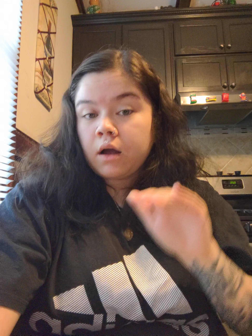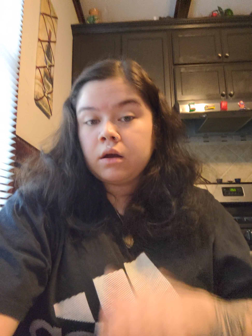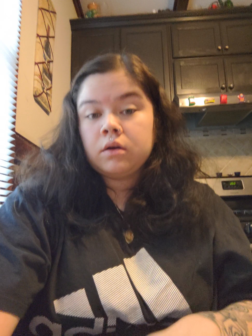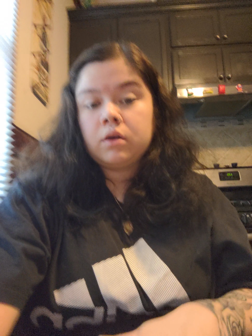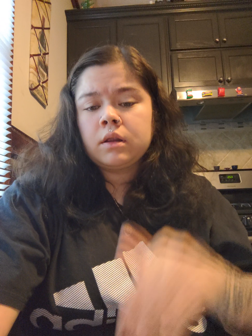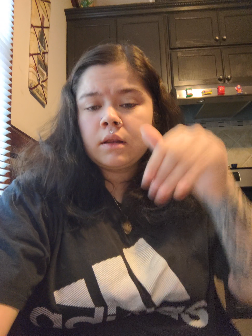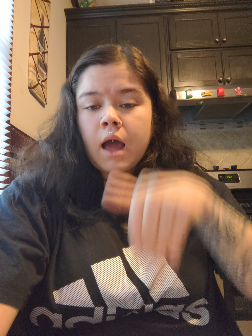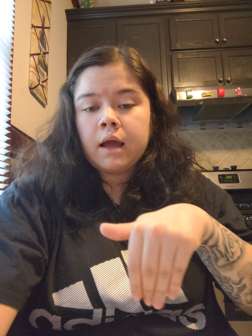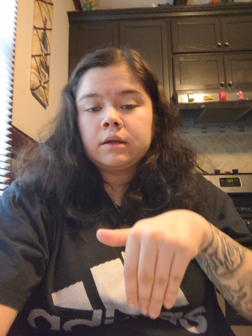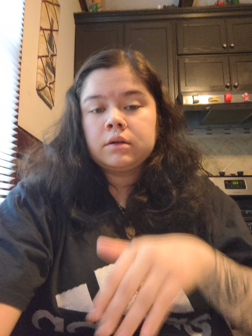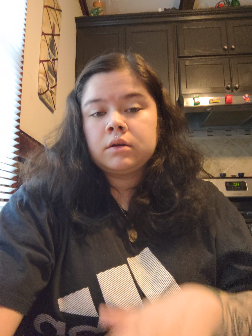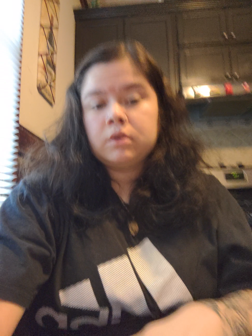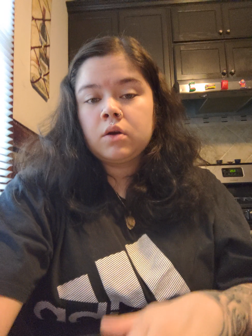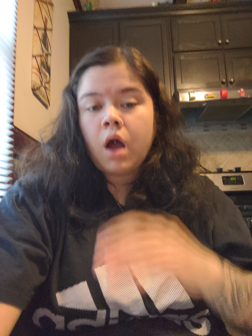night